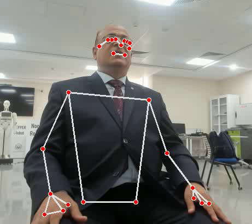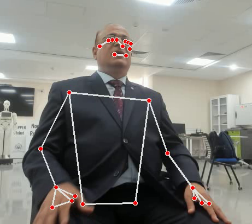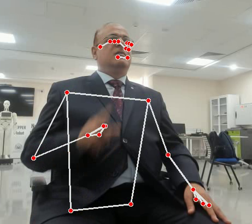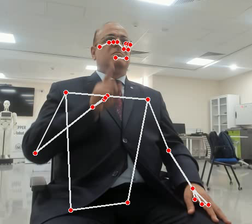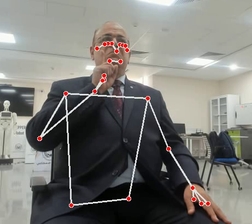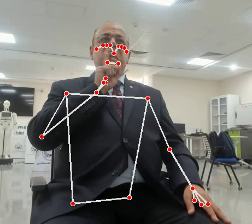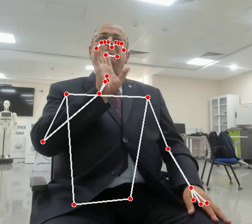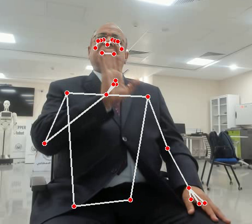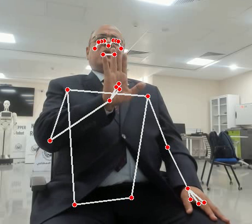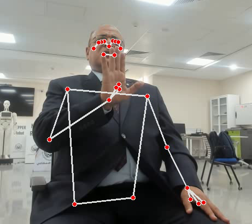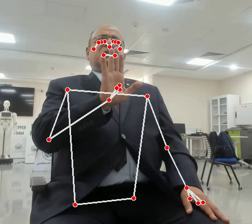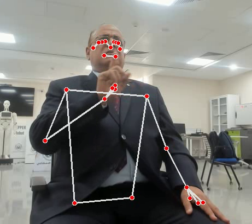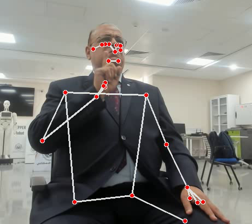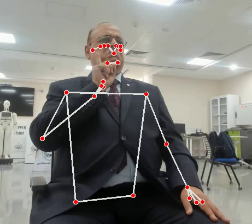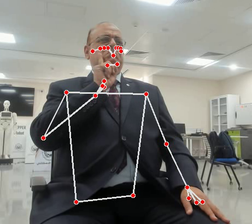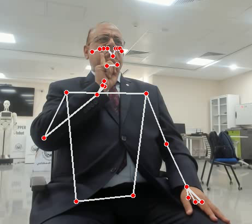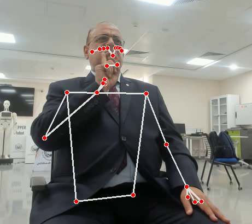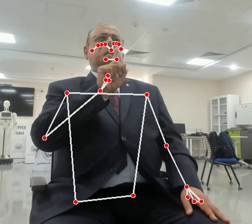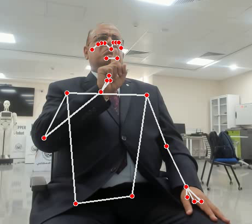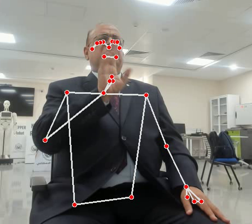msh 3waz